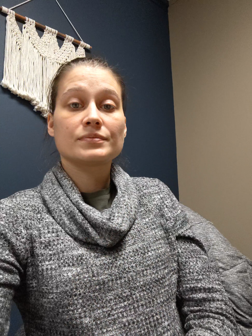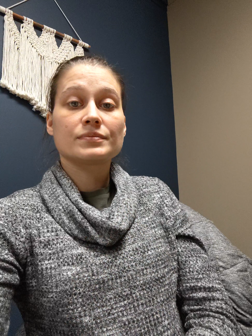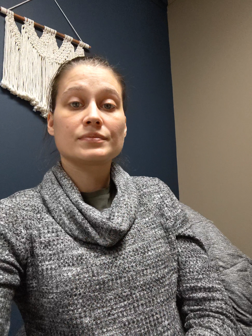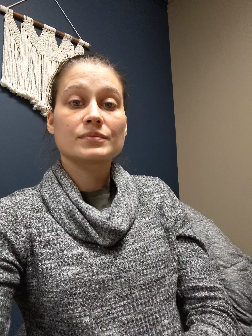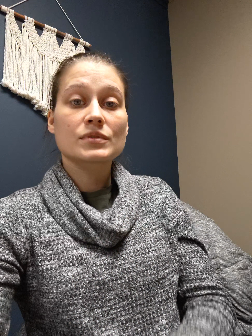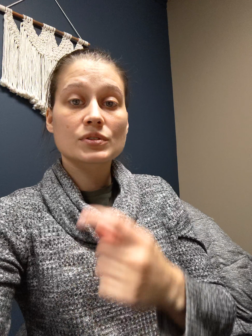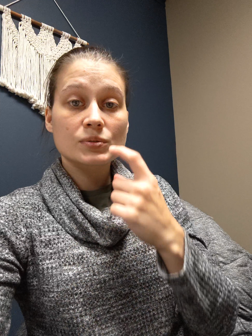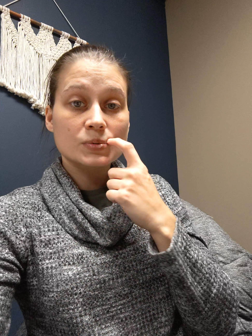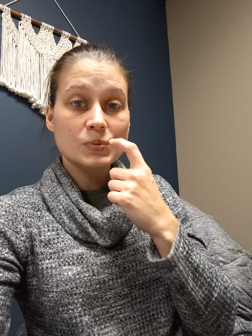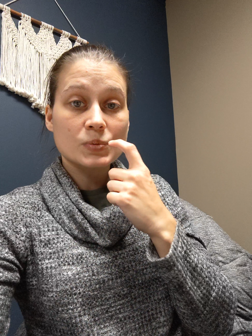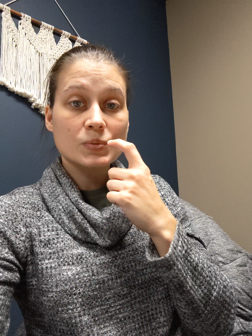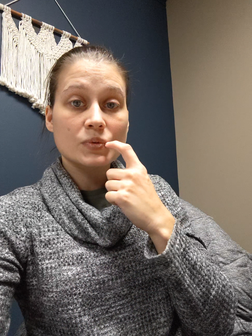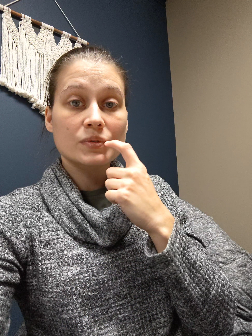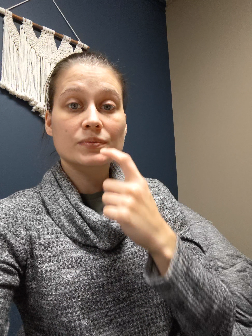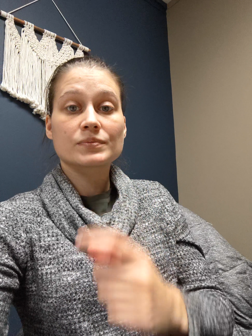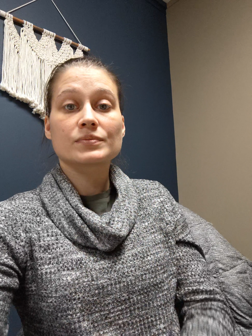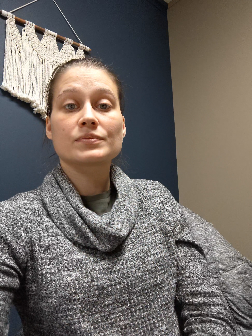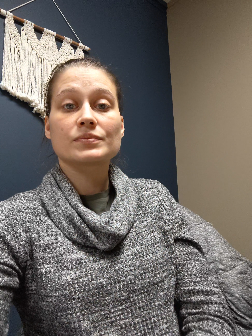tooth